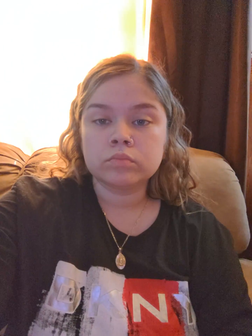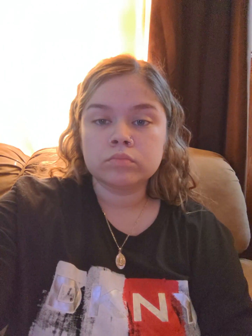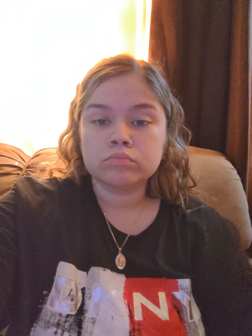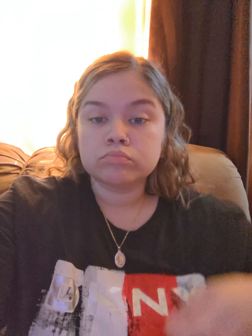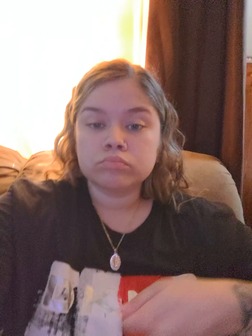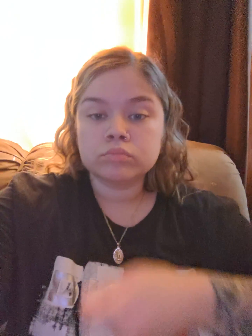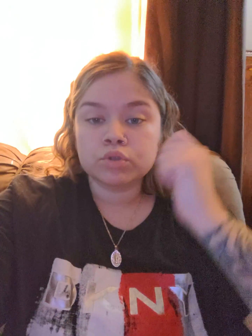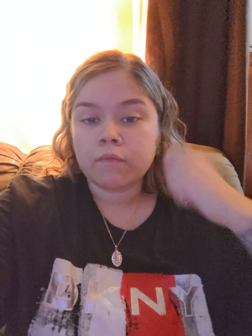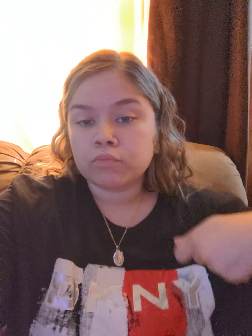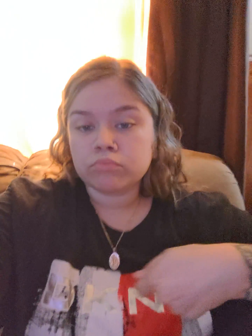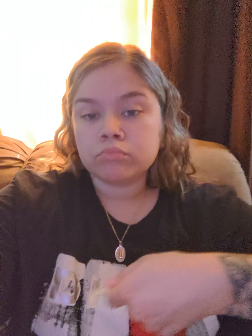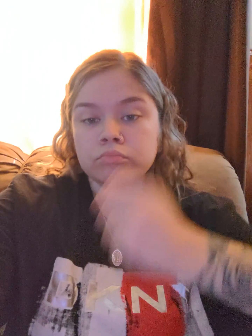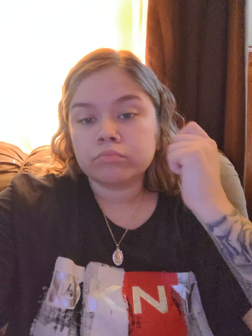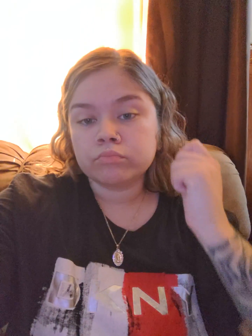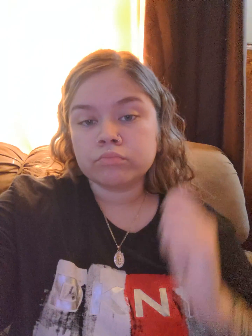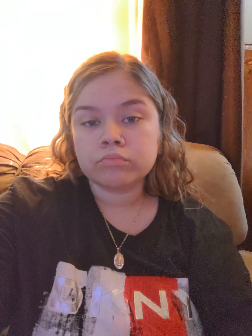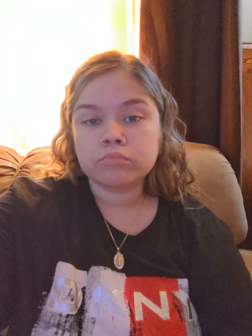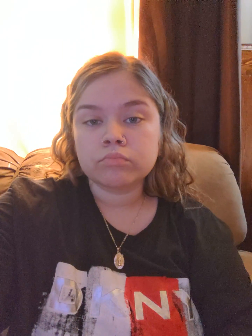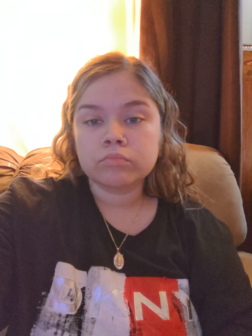shovel